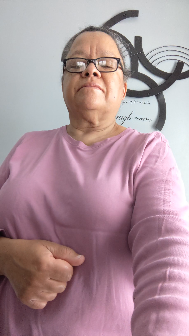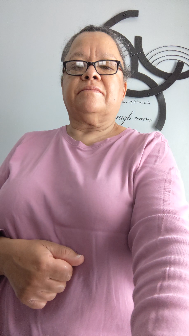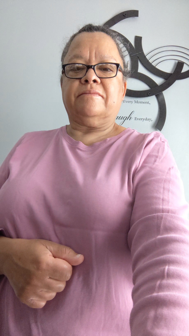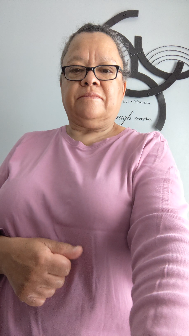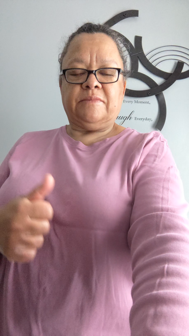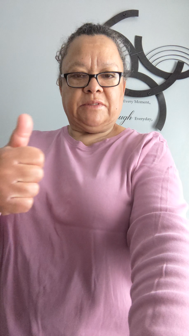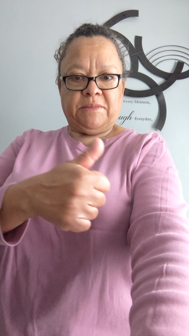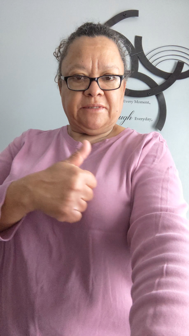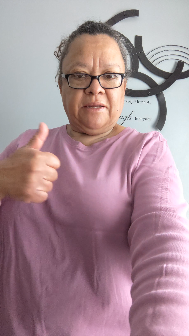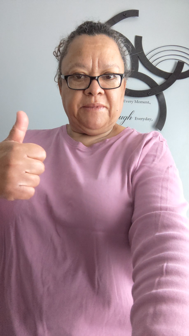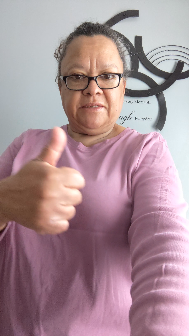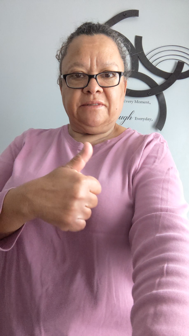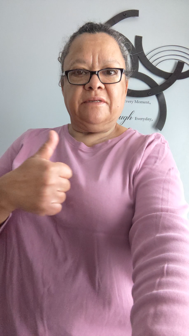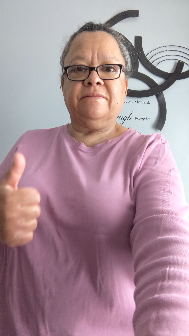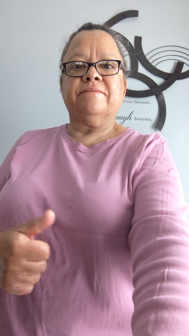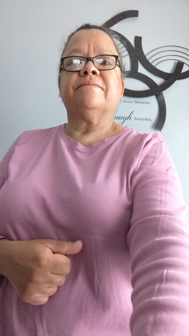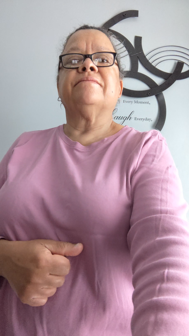basement